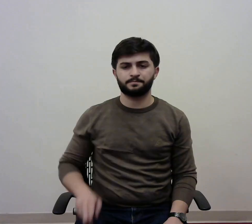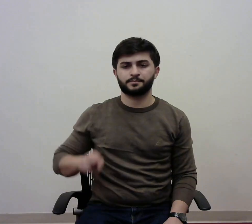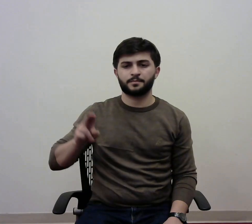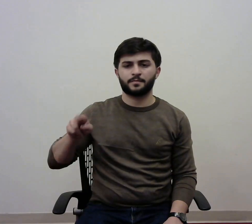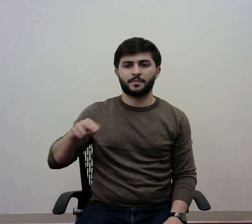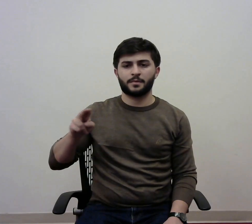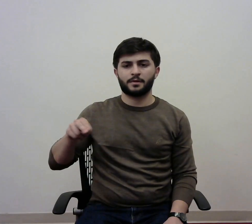D